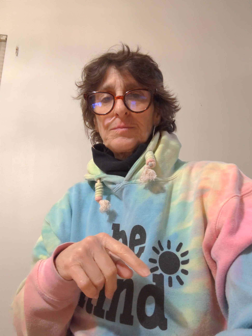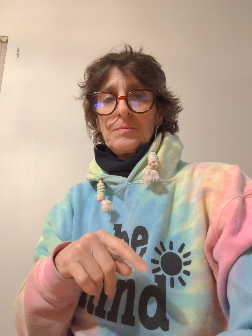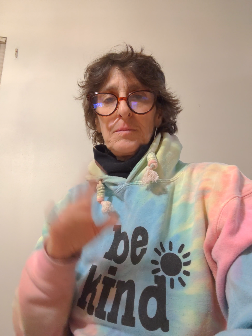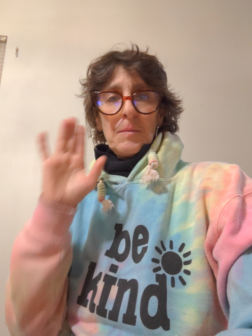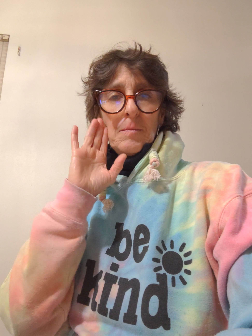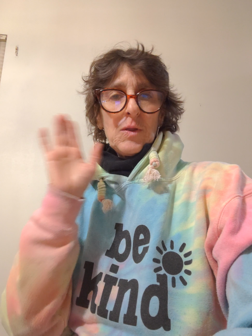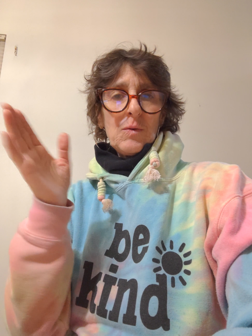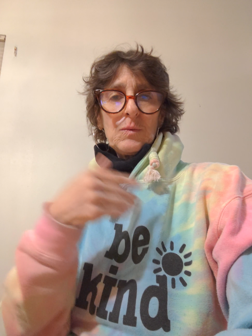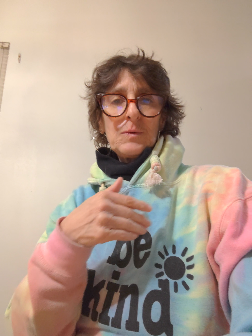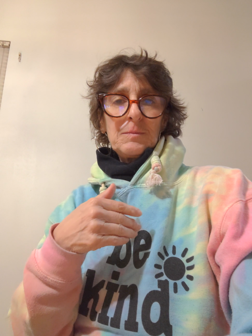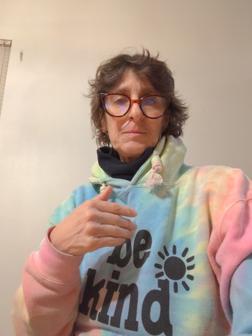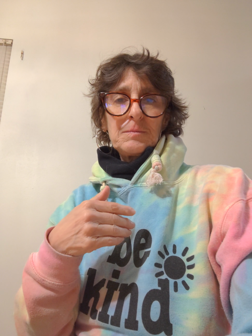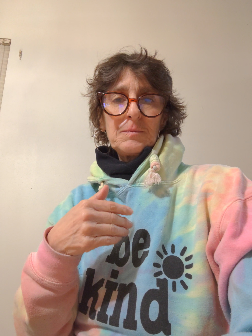bedroom